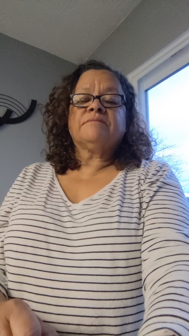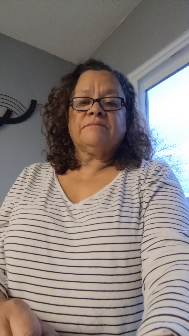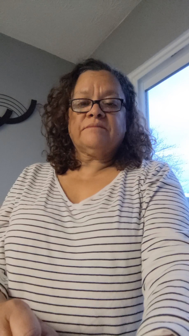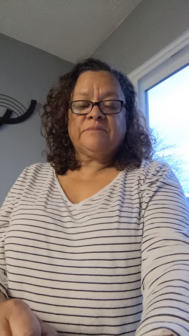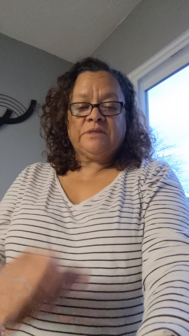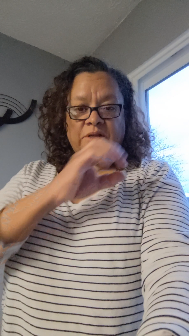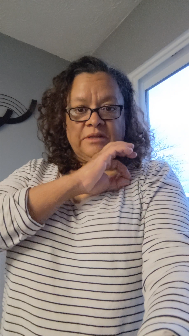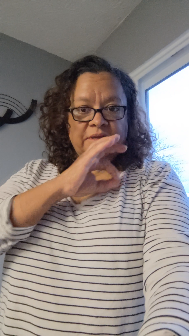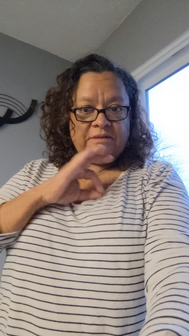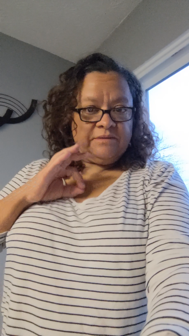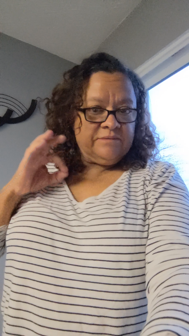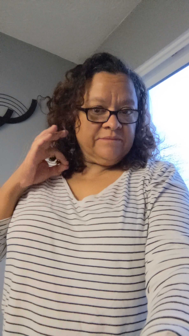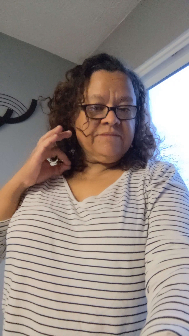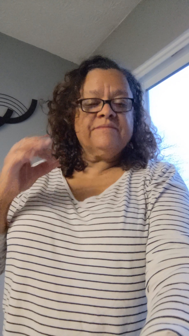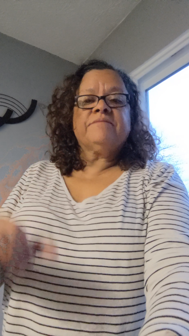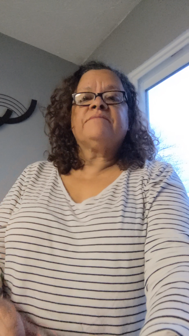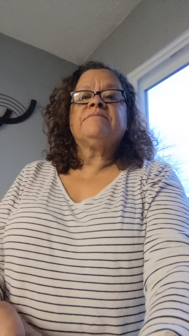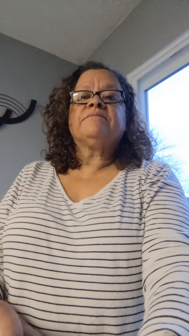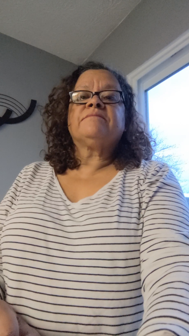beads